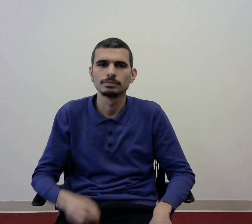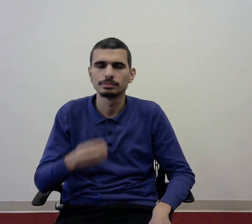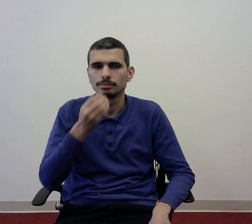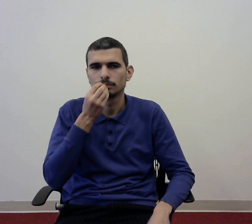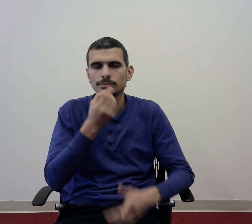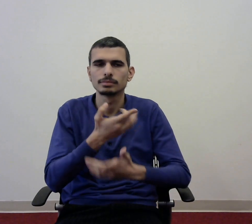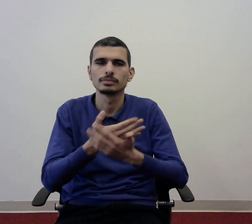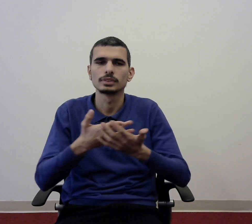ərzaq